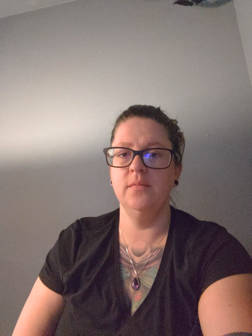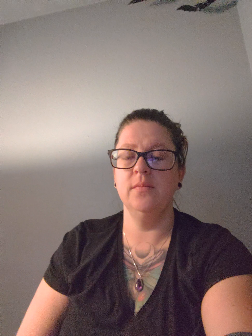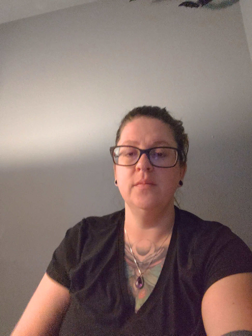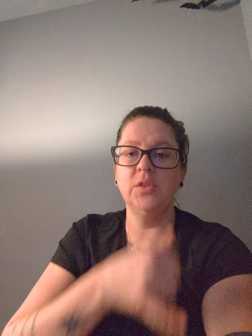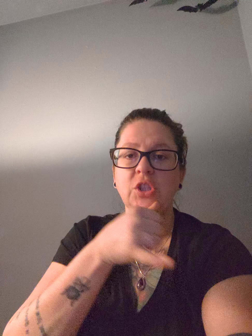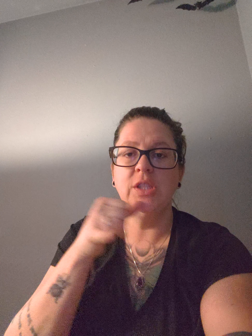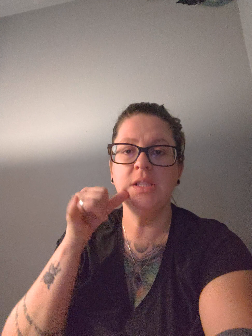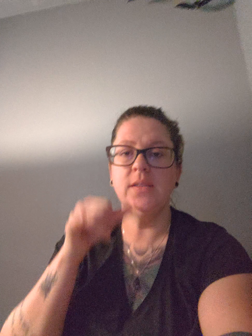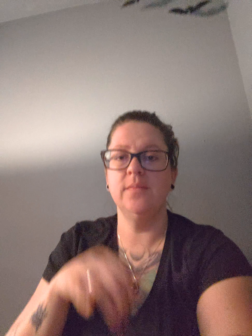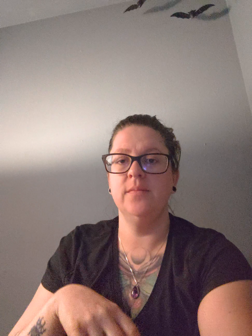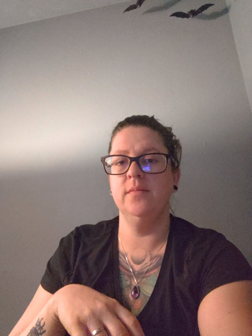jeans